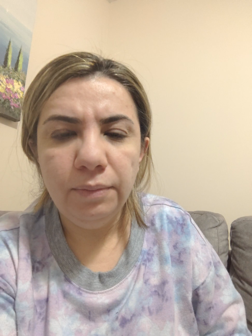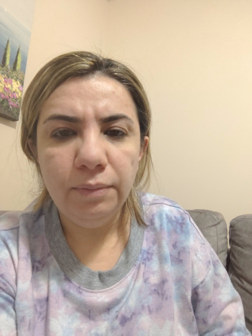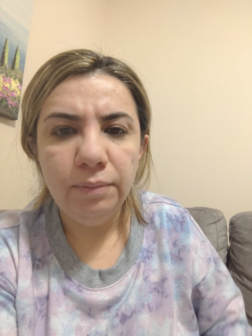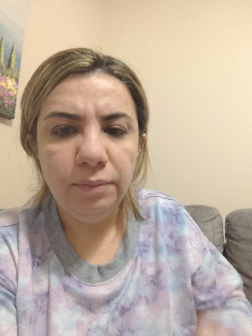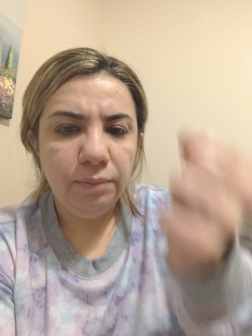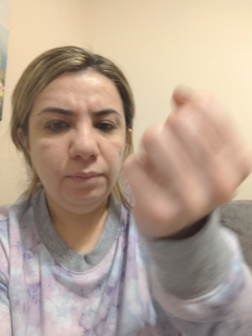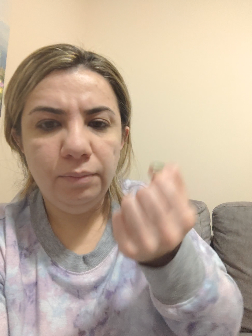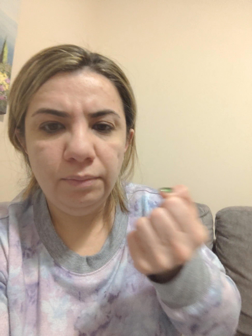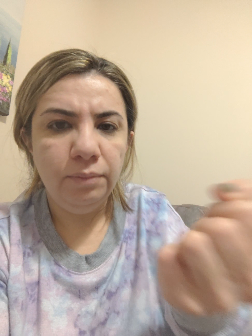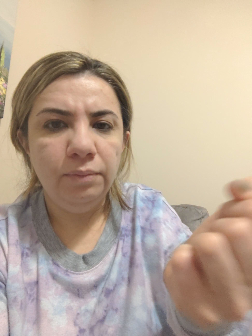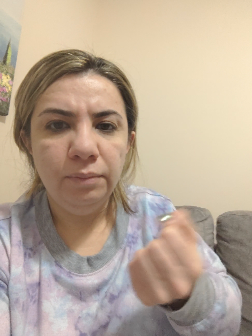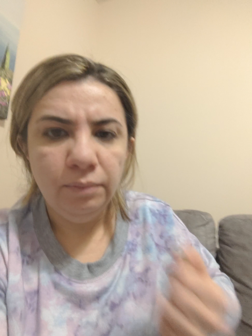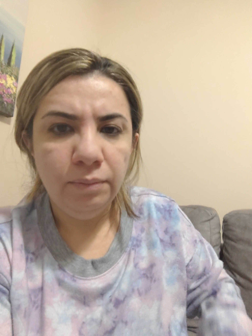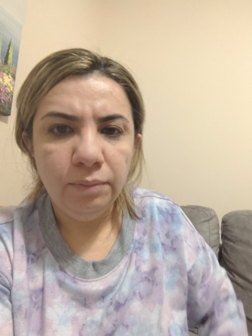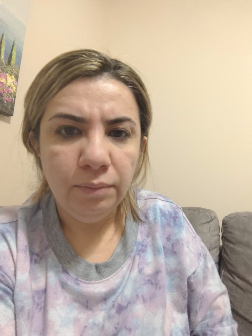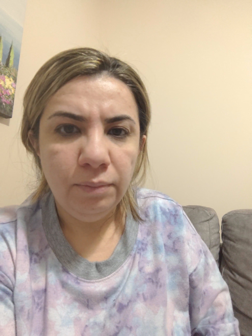drawer